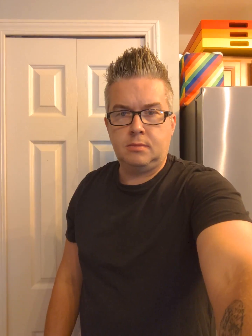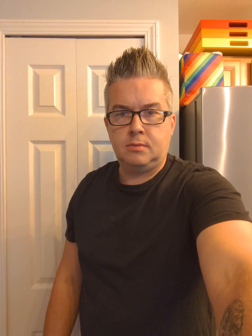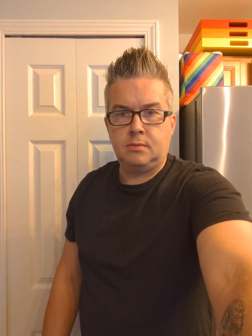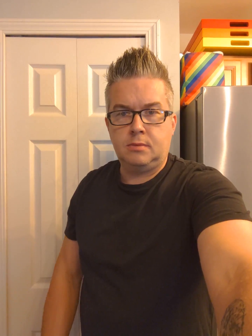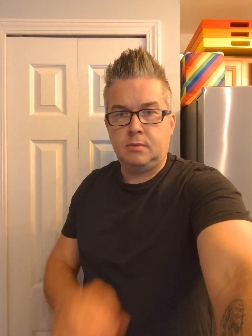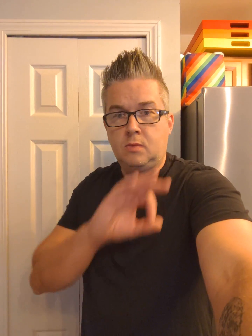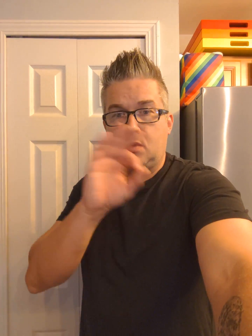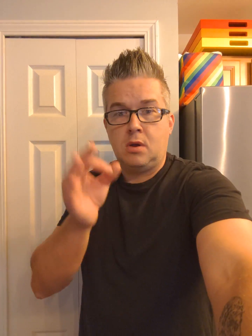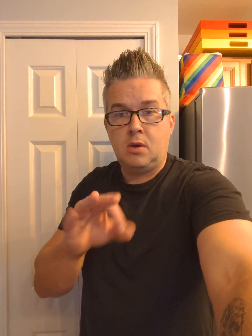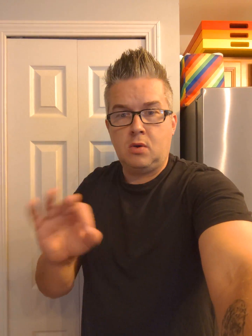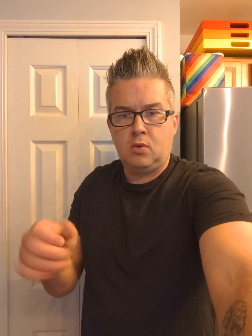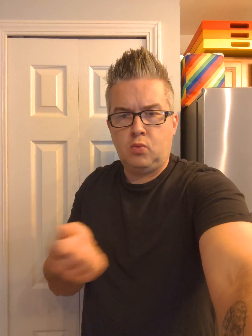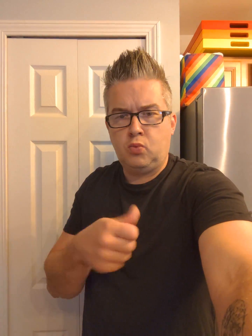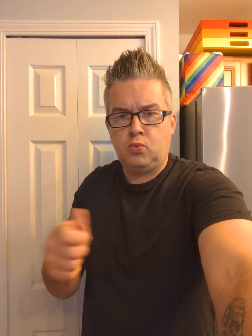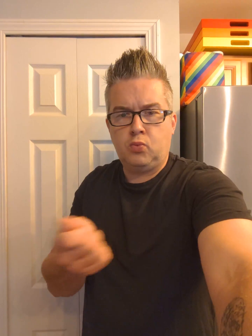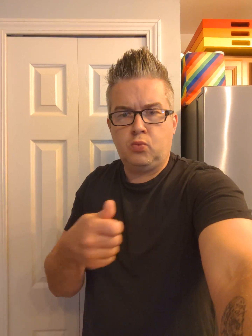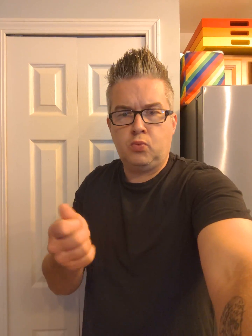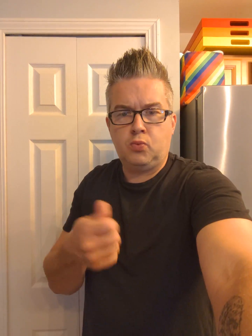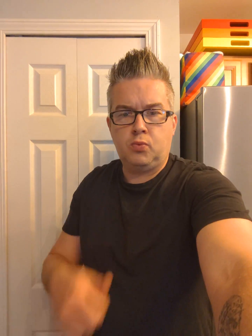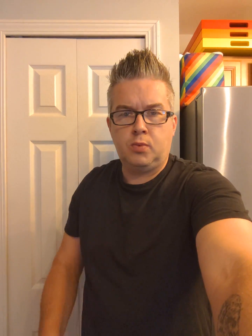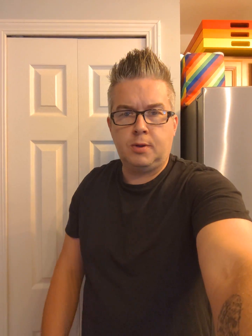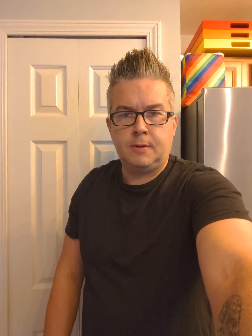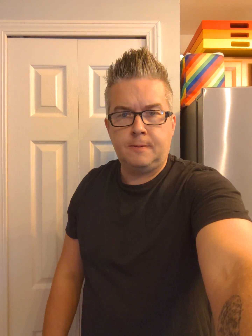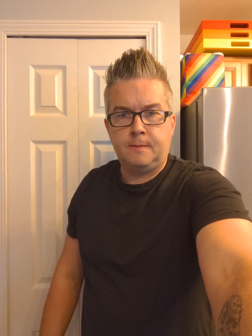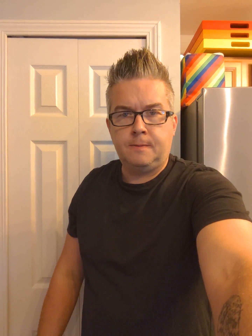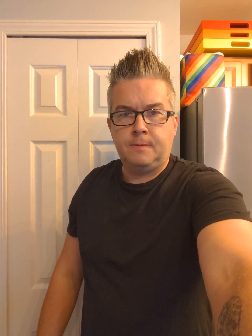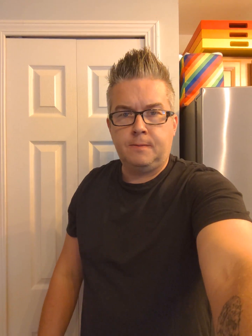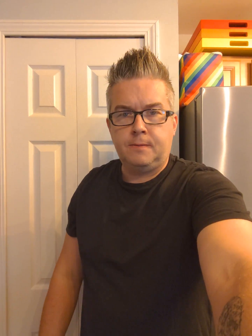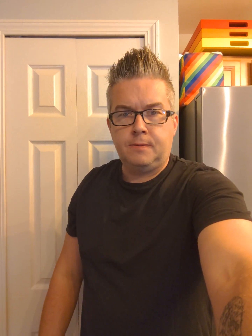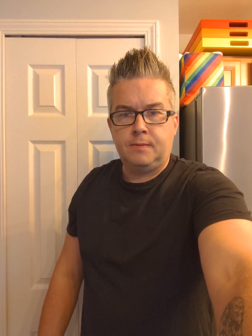hose